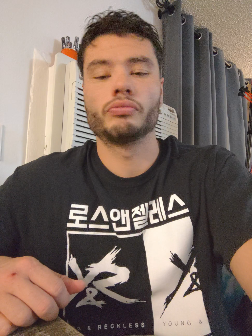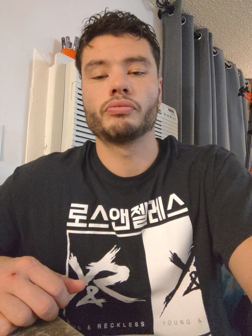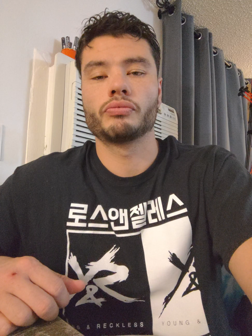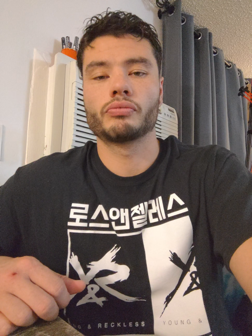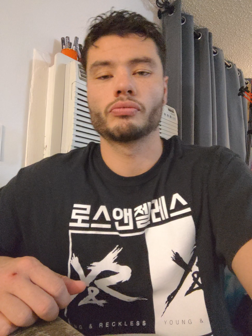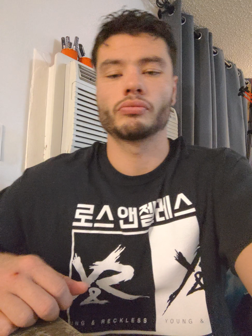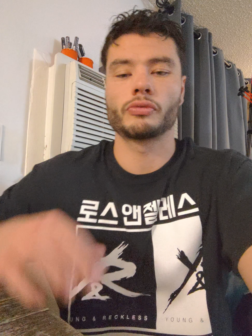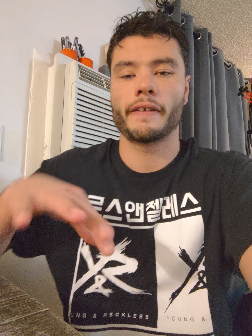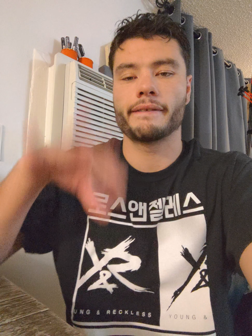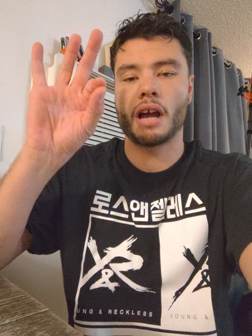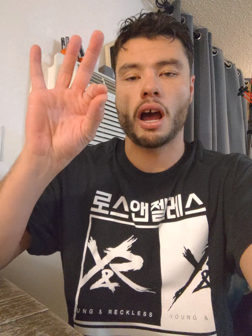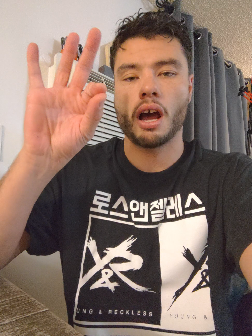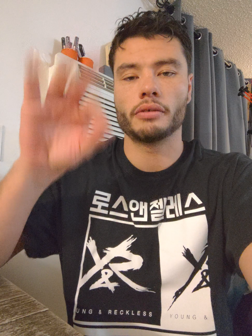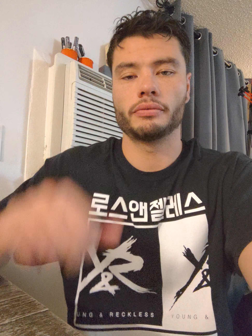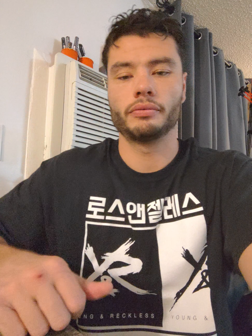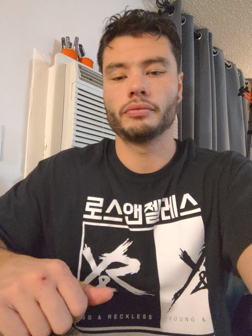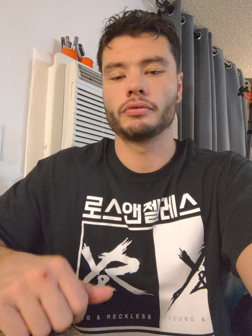find